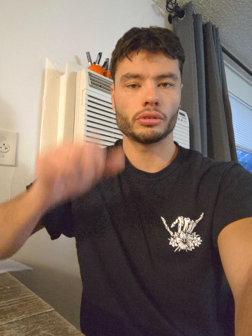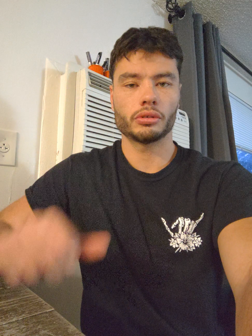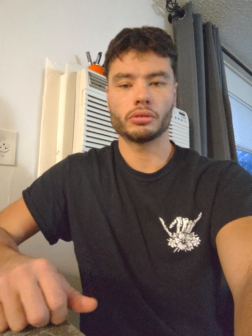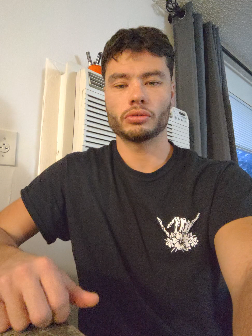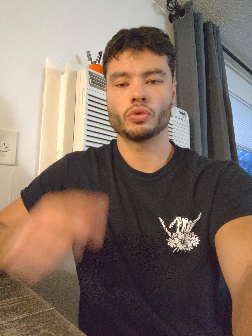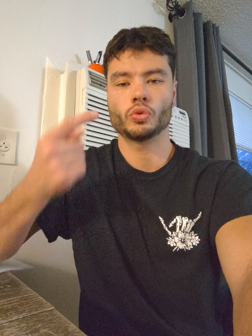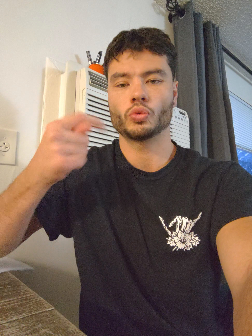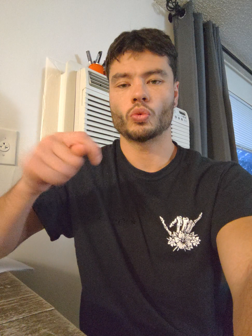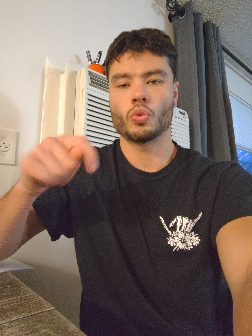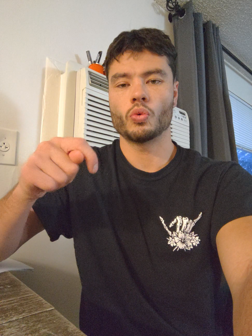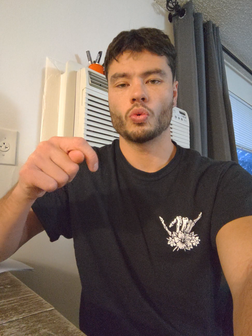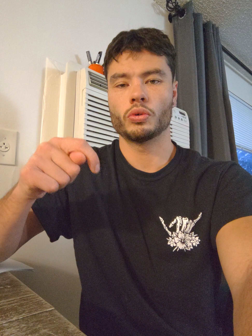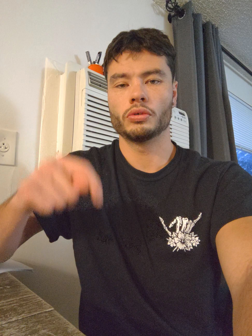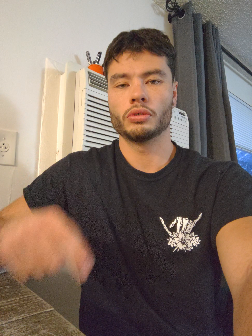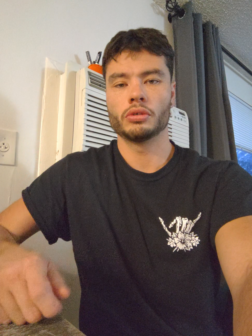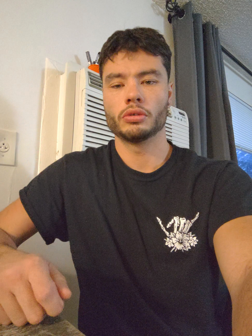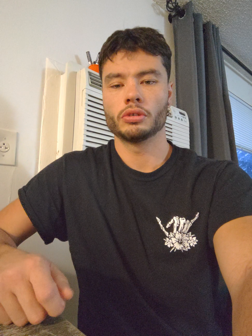toy